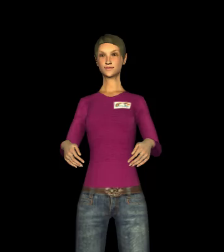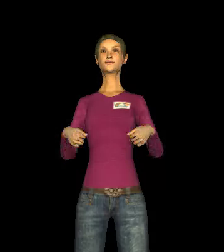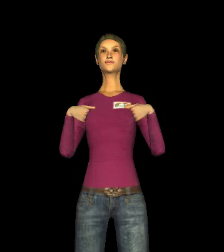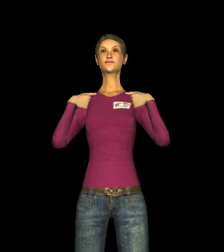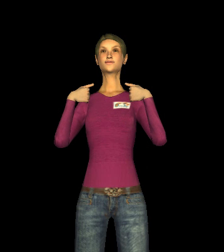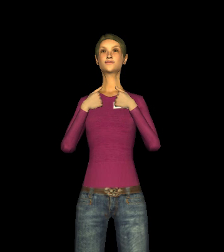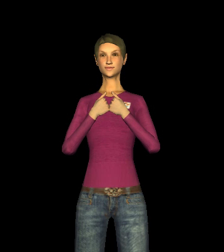معطف